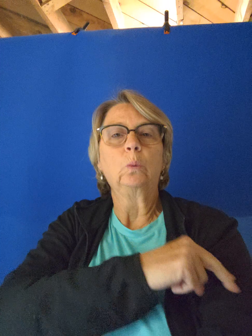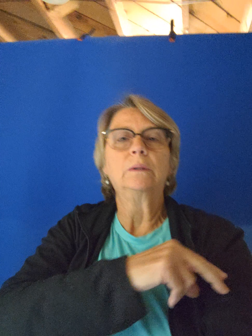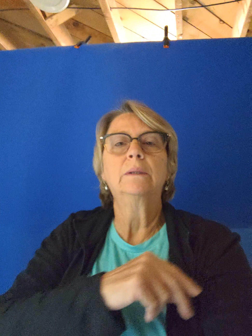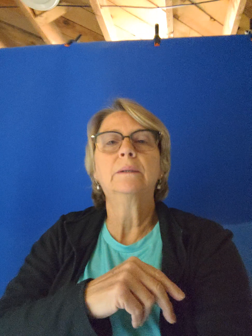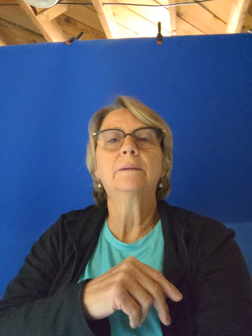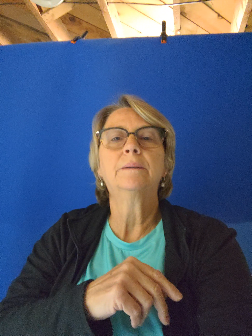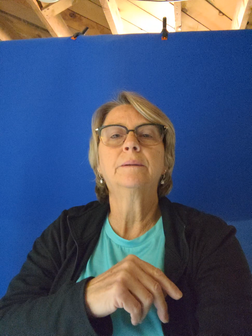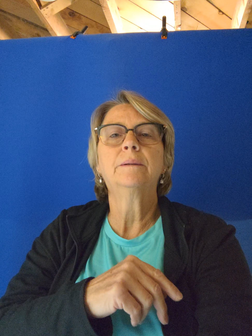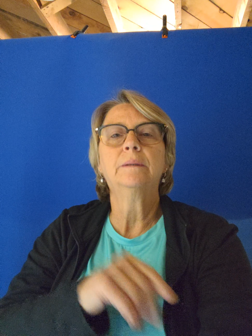goose